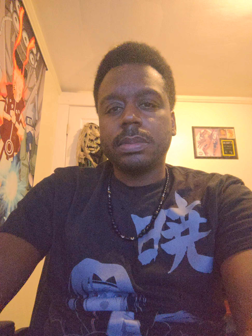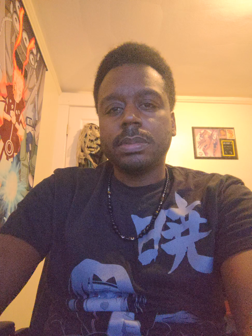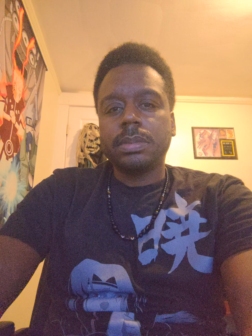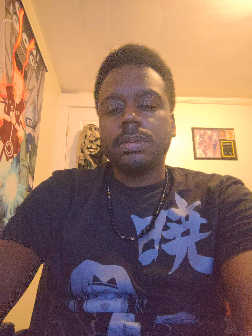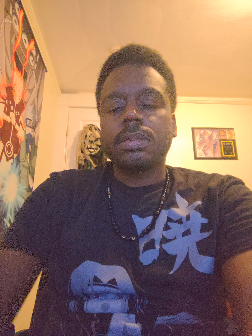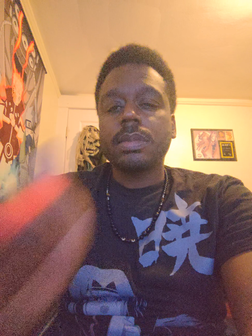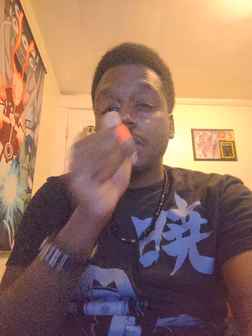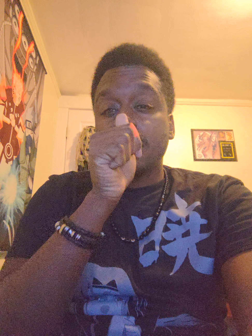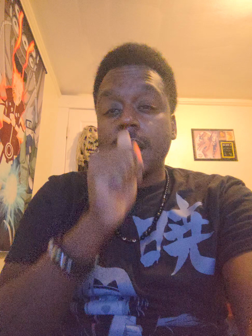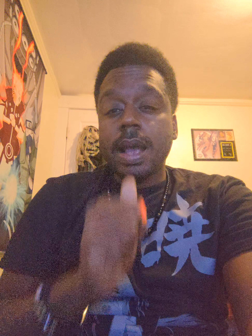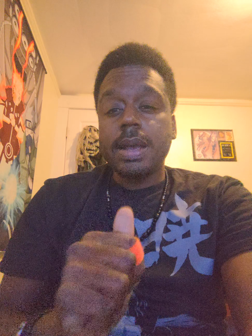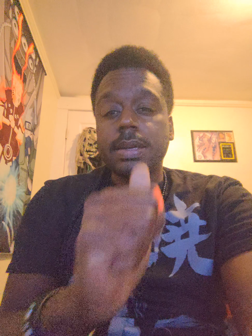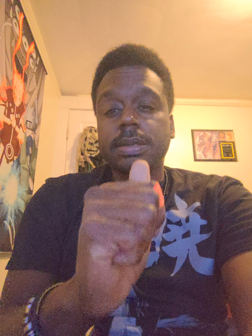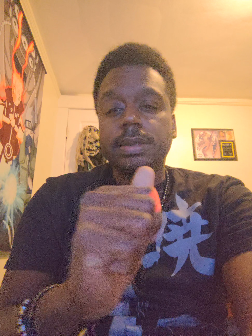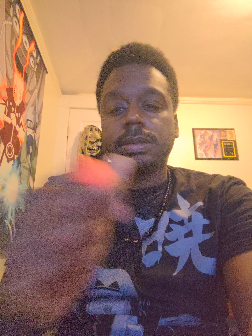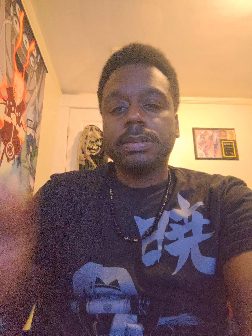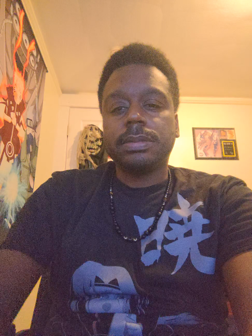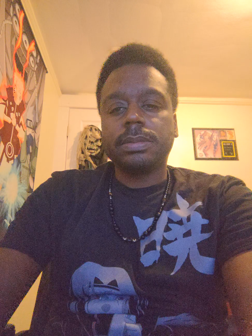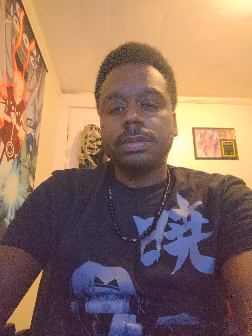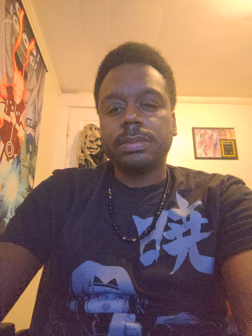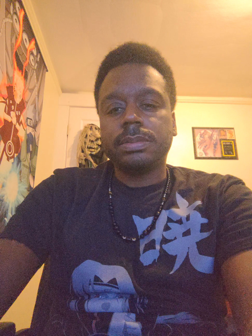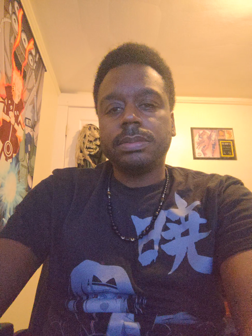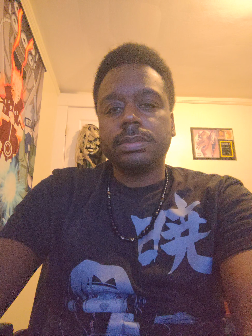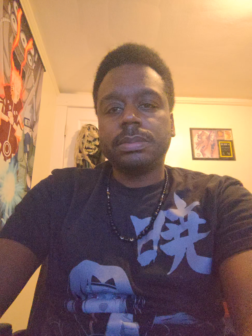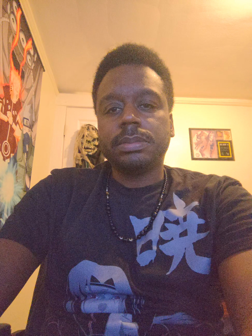hide